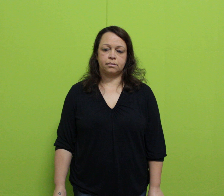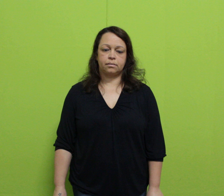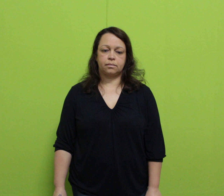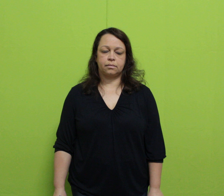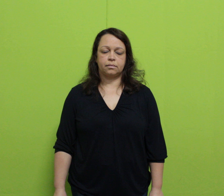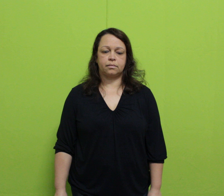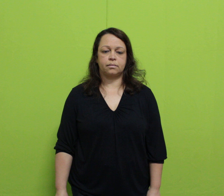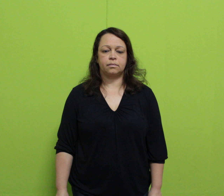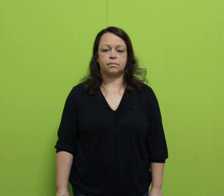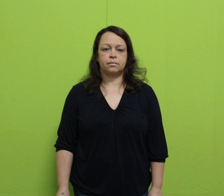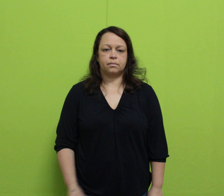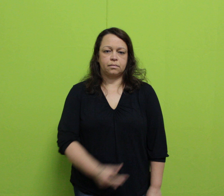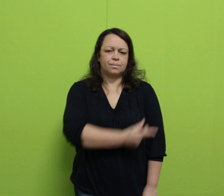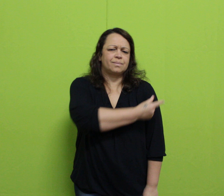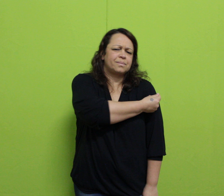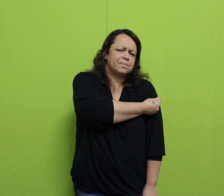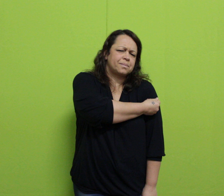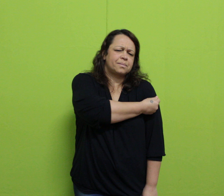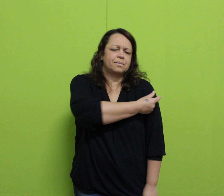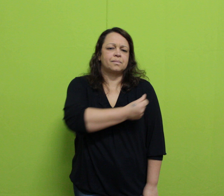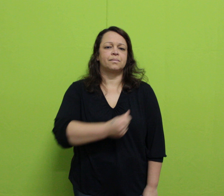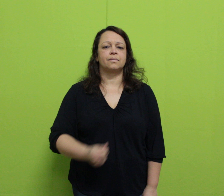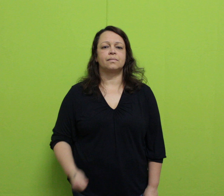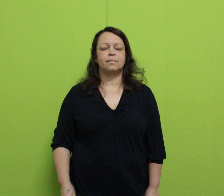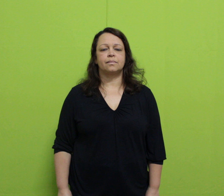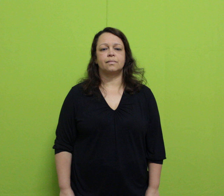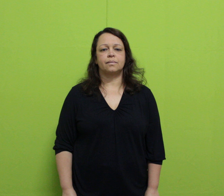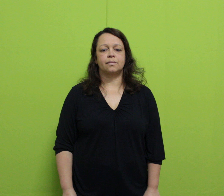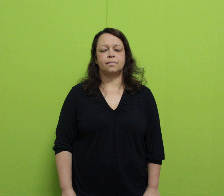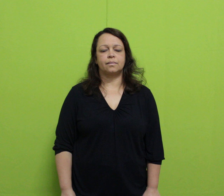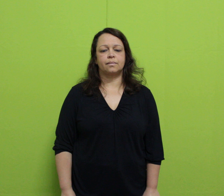vacina